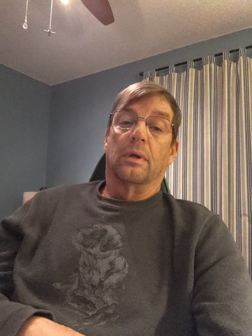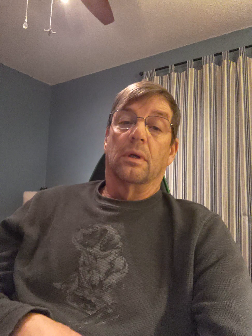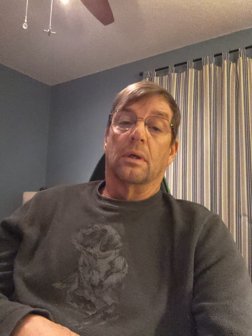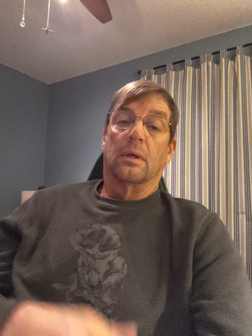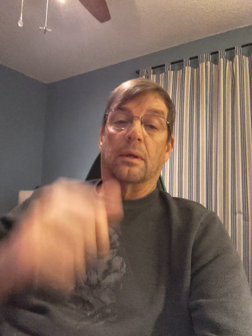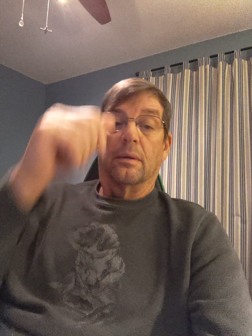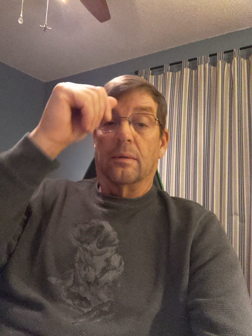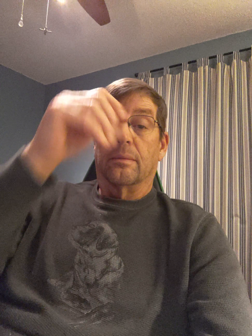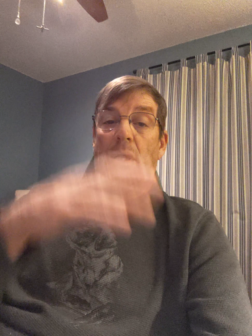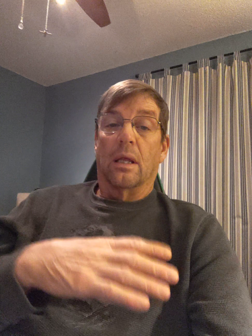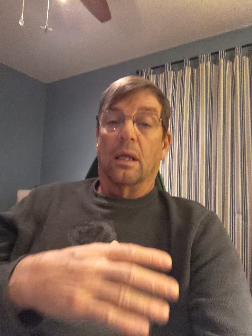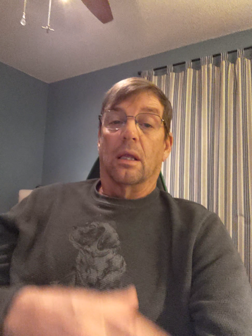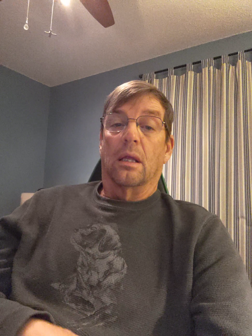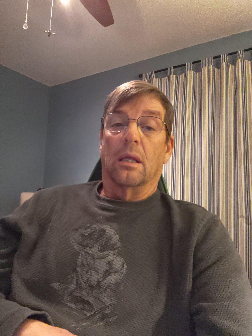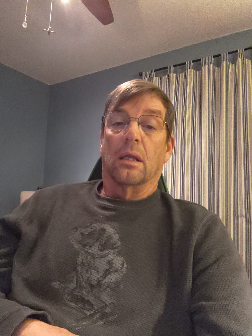man